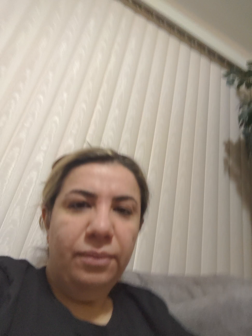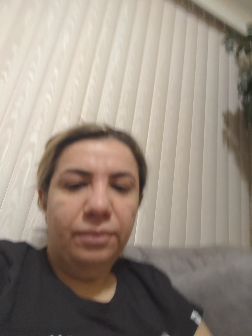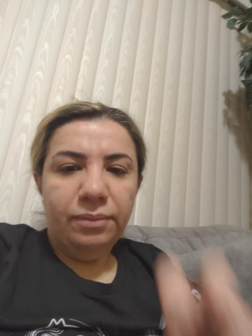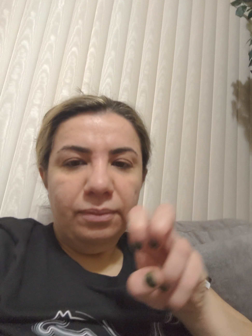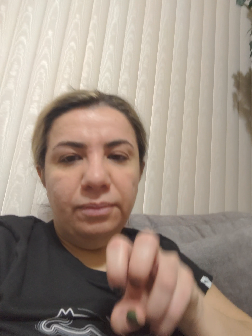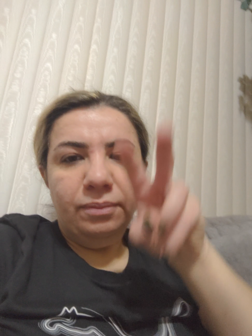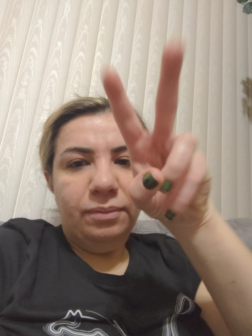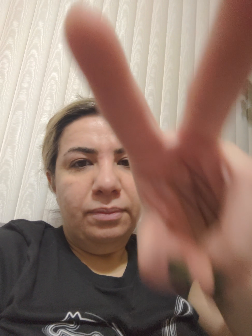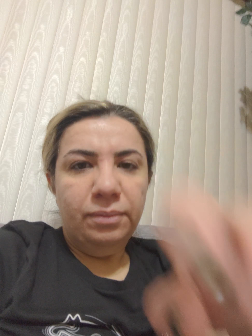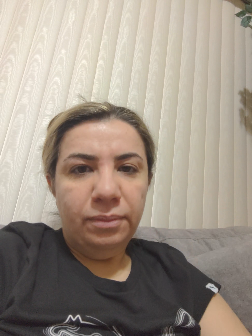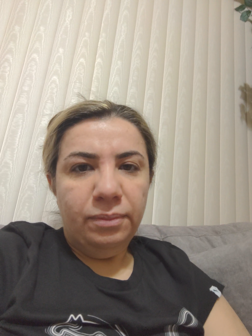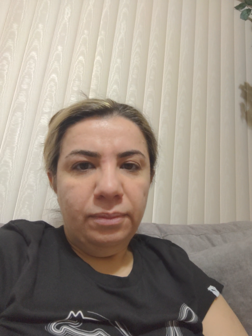jump